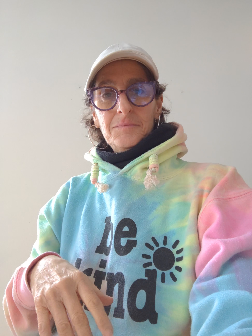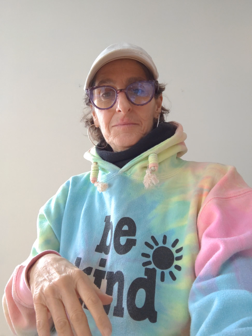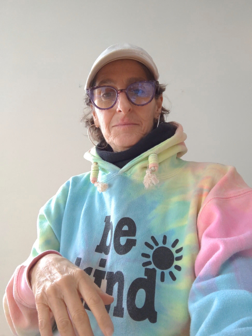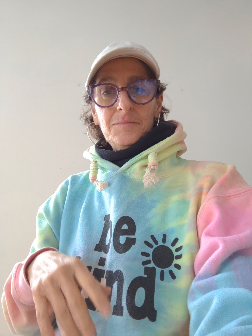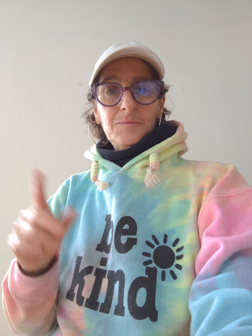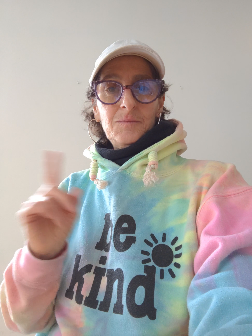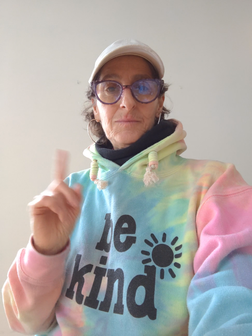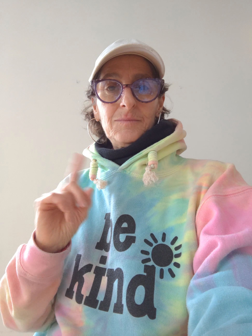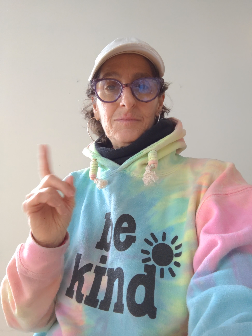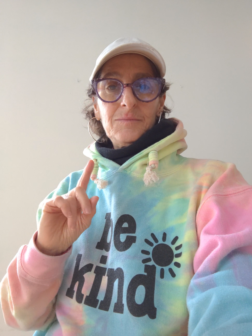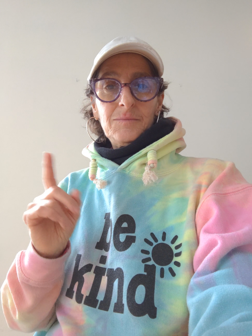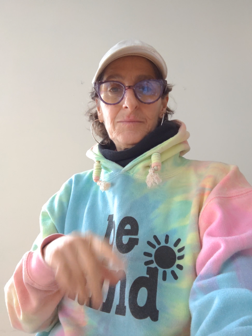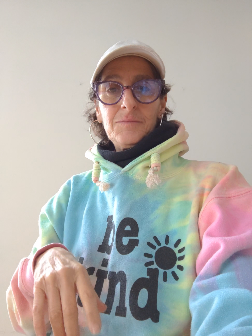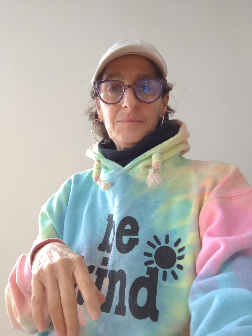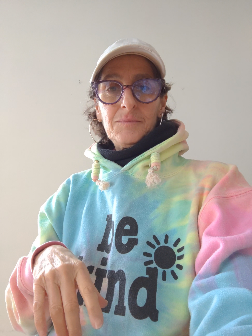where